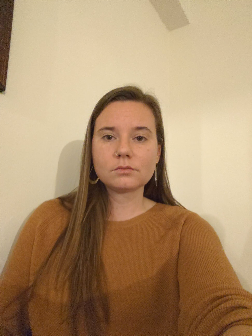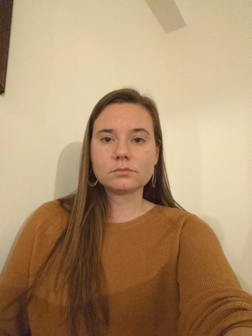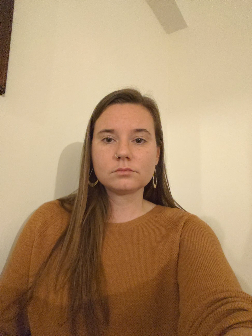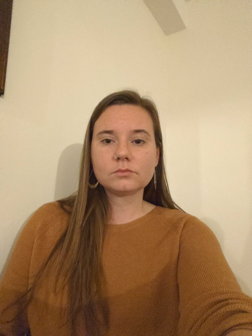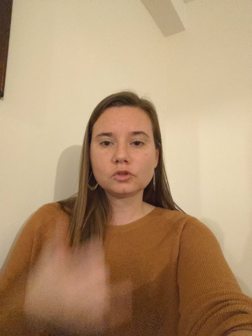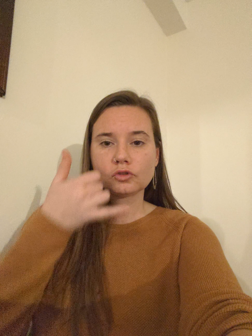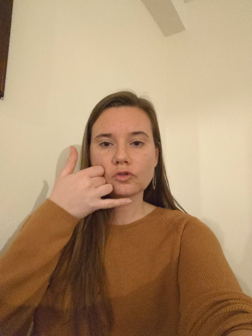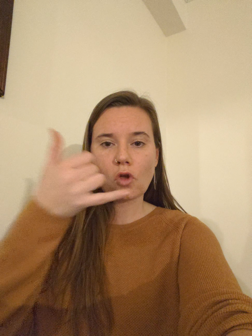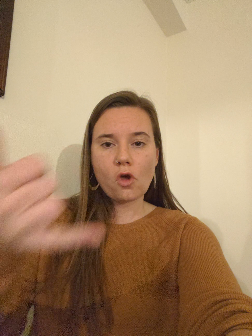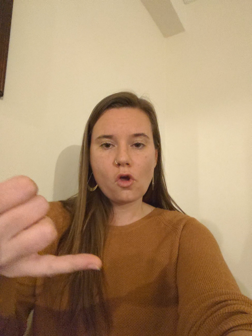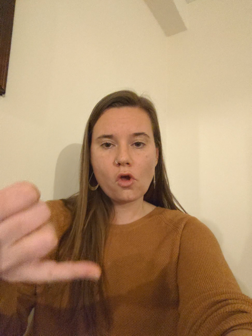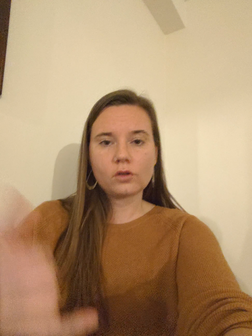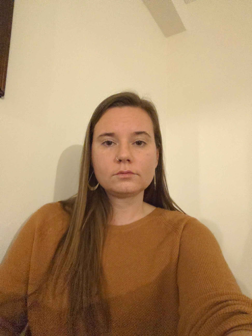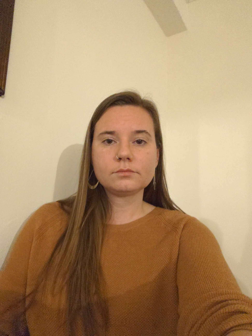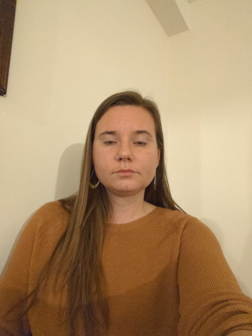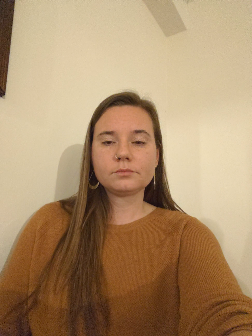call on the phone